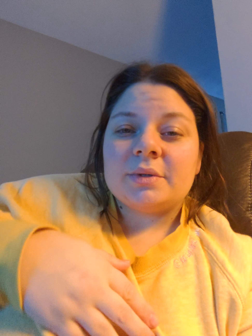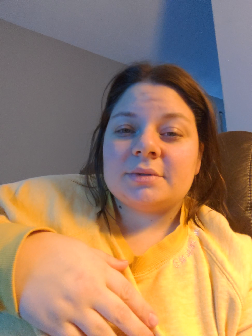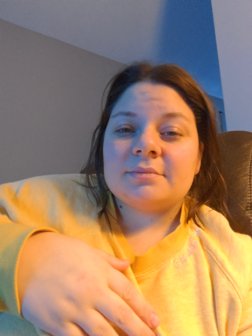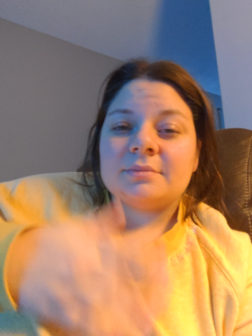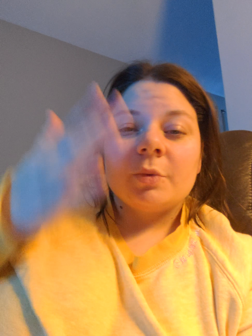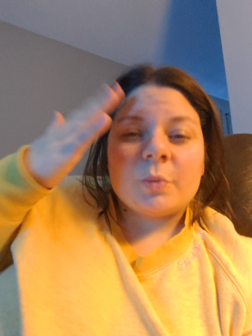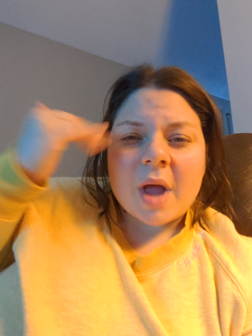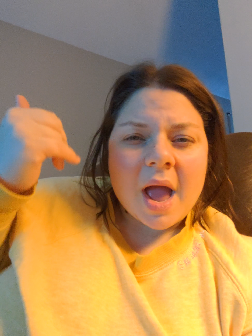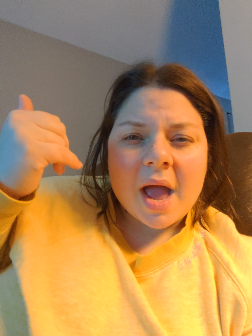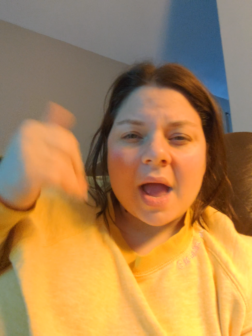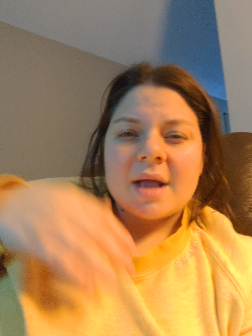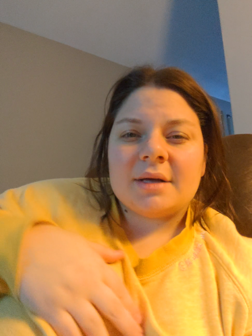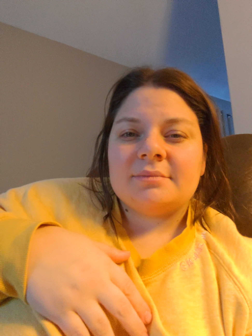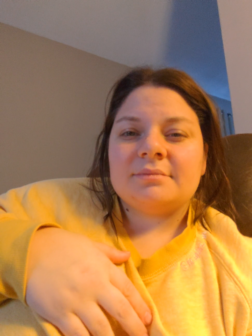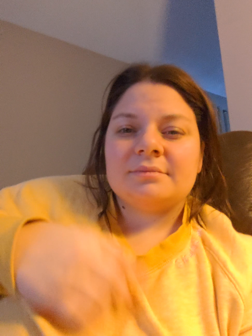why